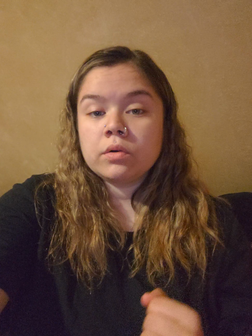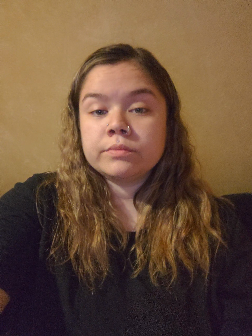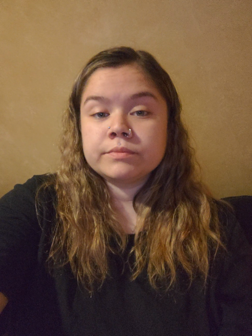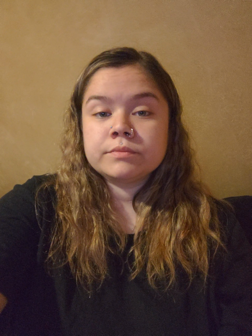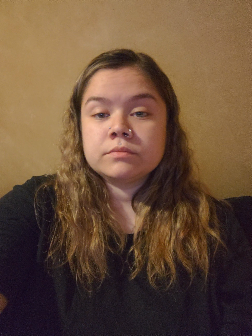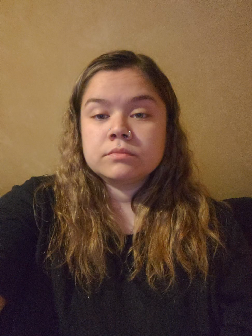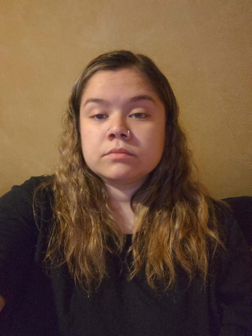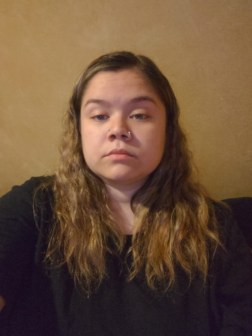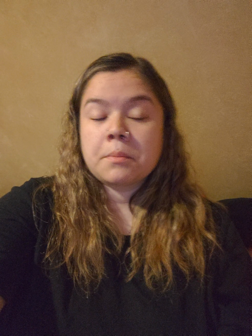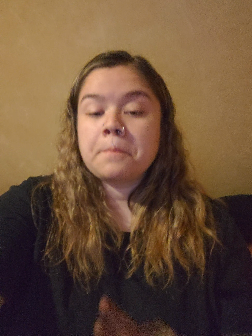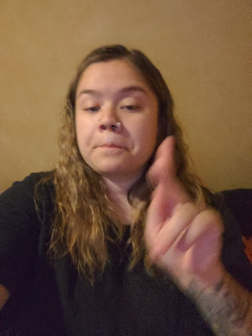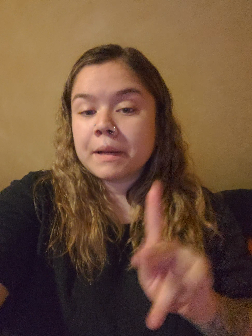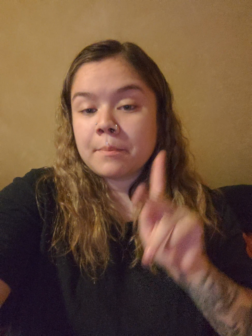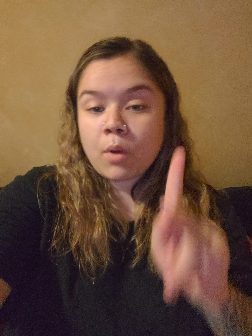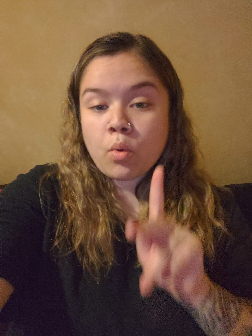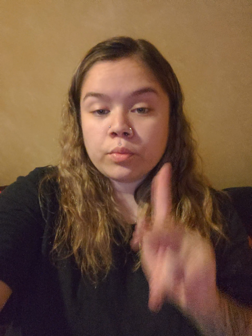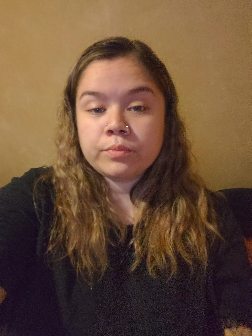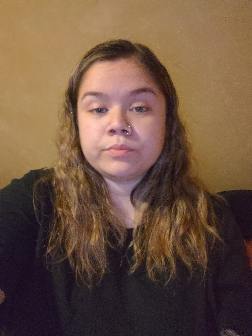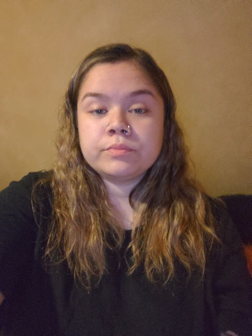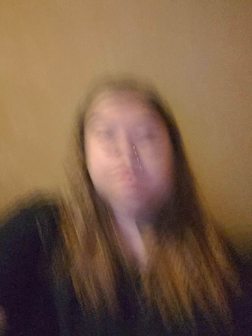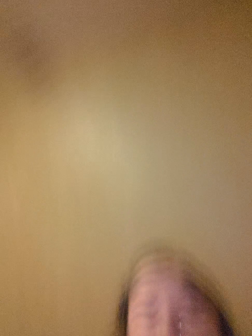people